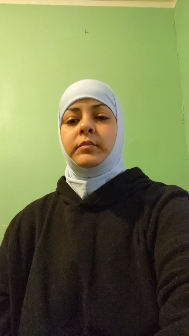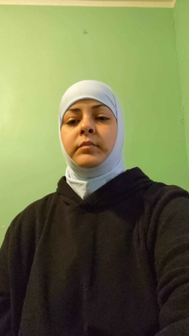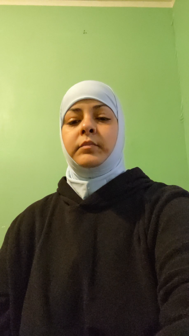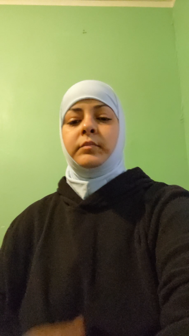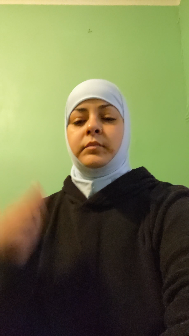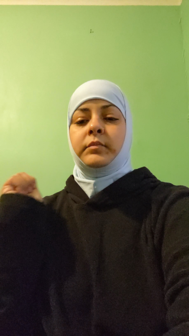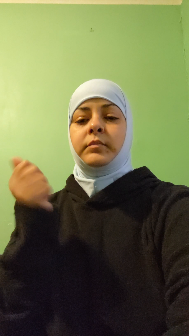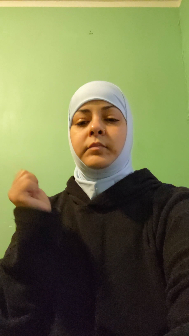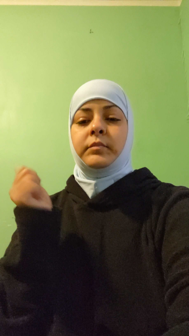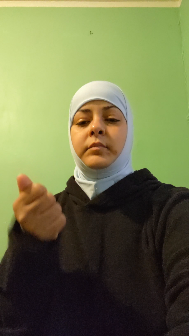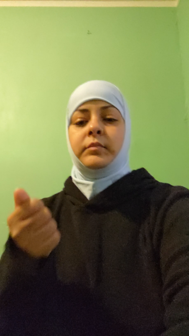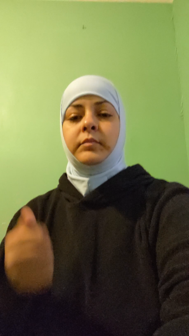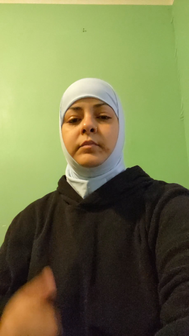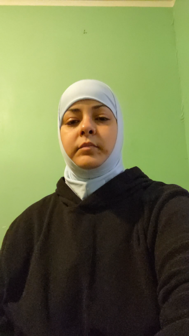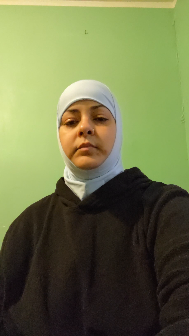bat